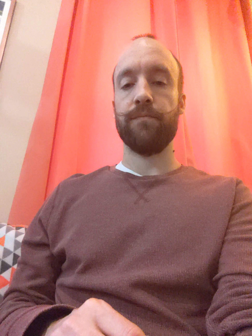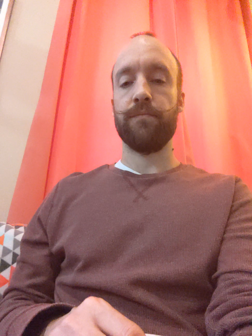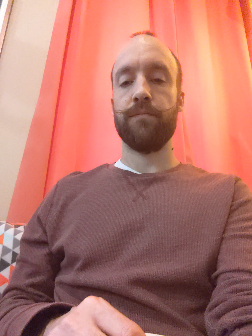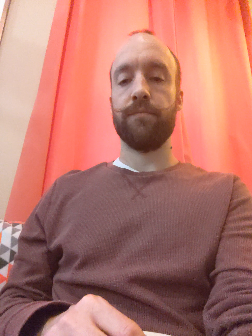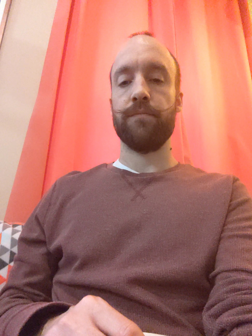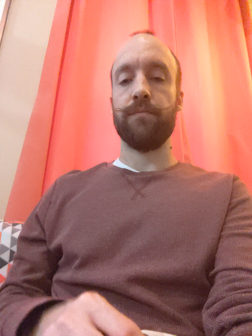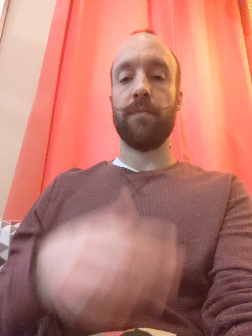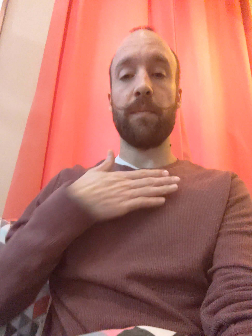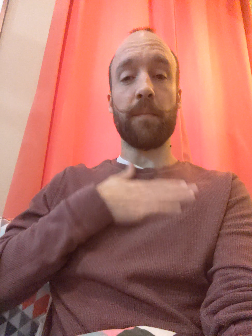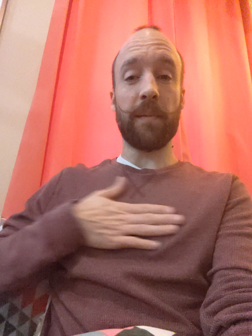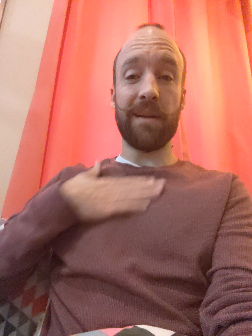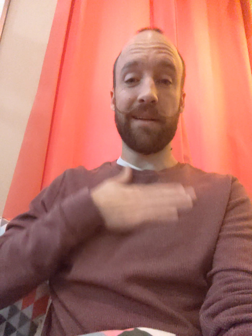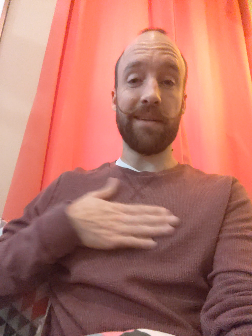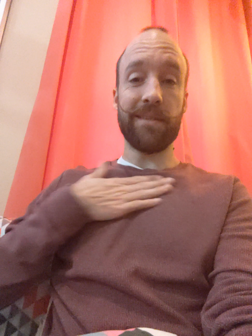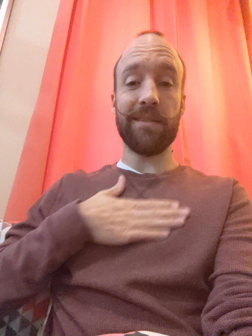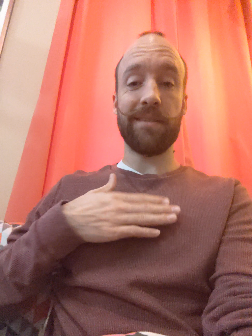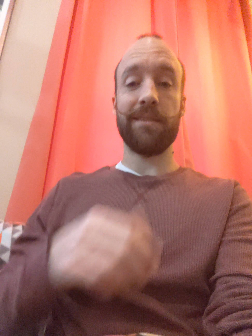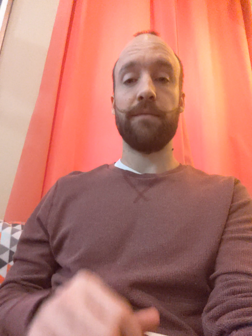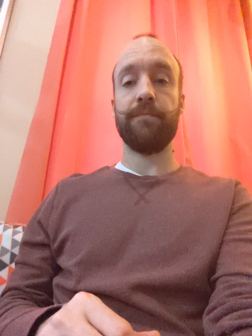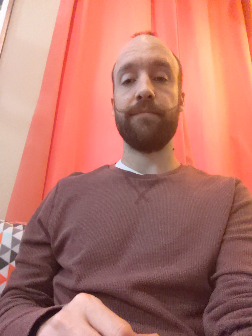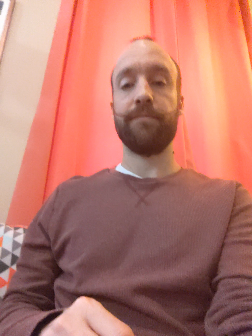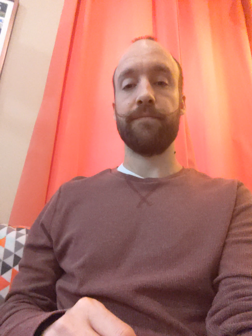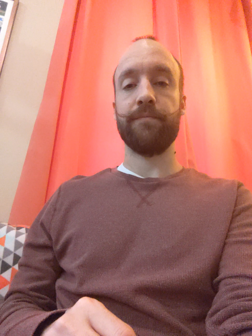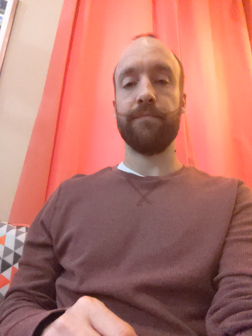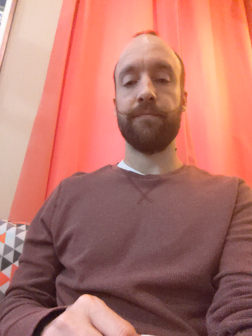please